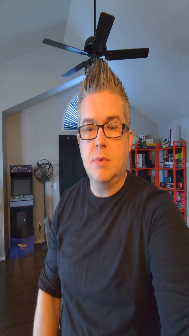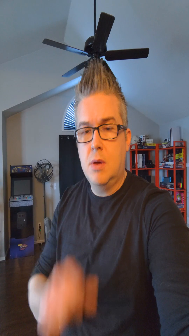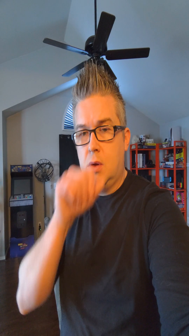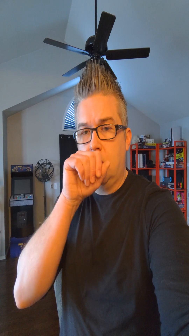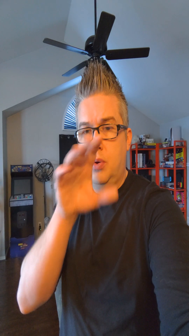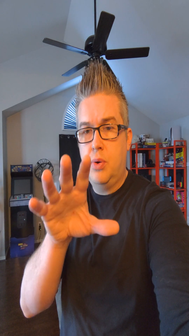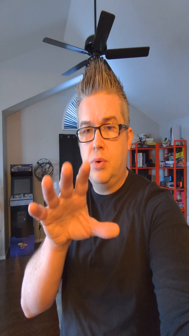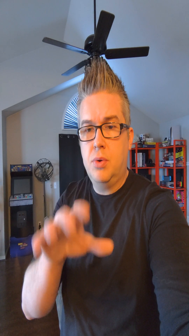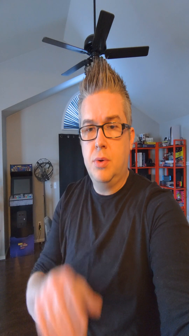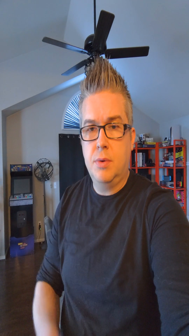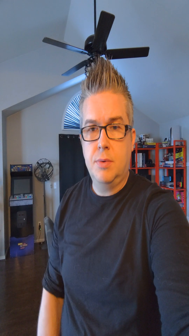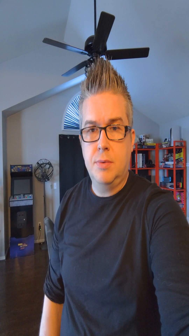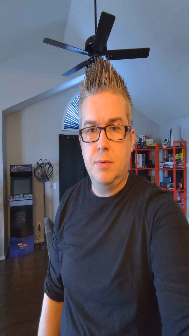blow